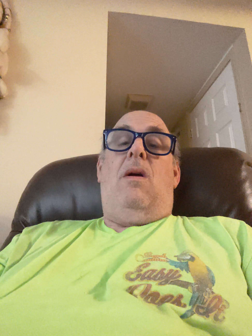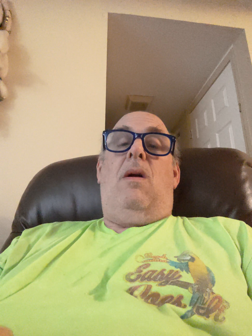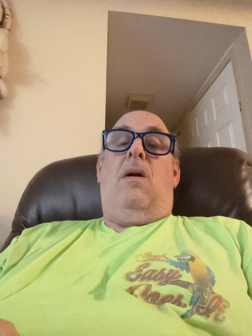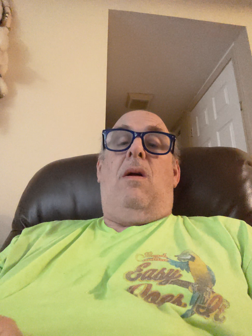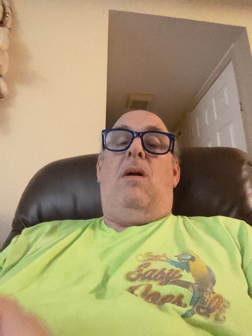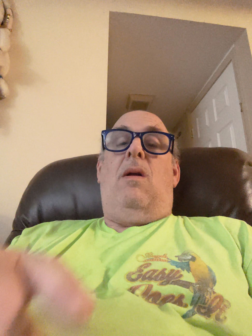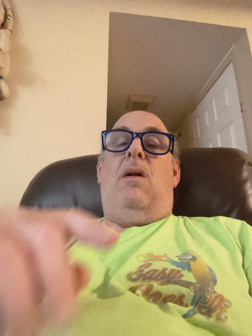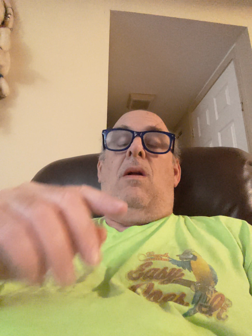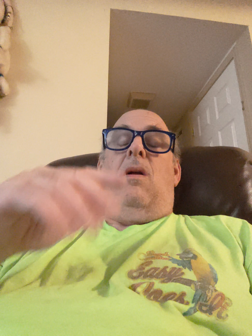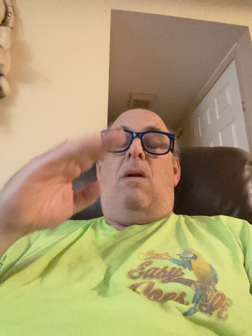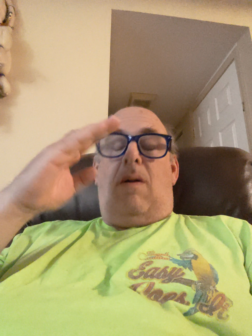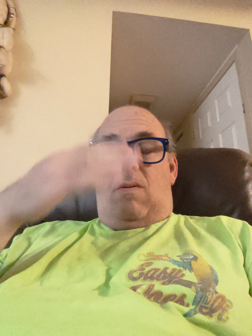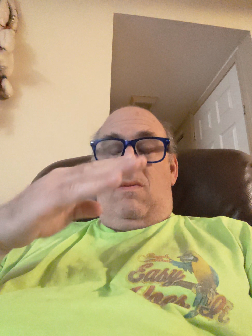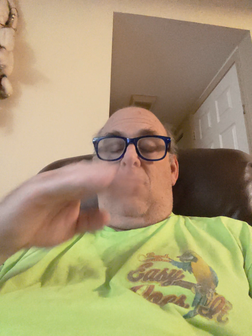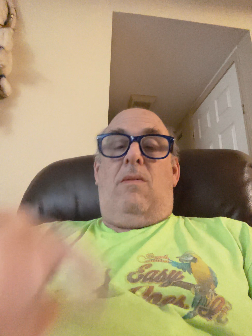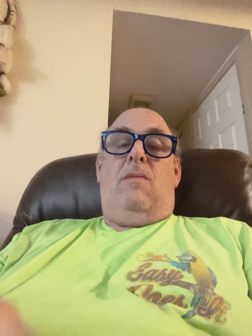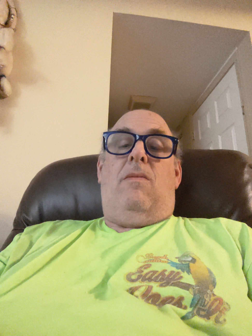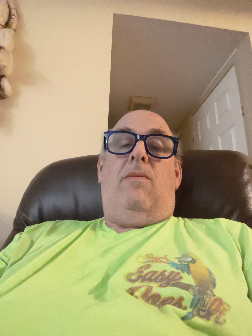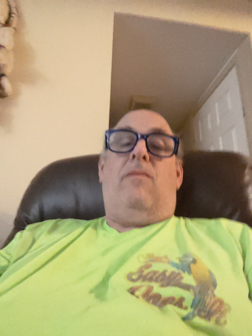sleepy